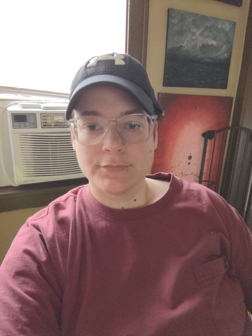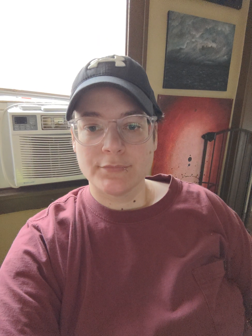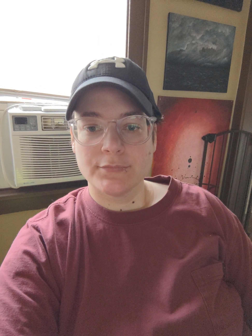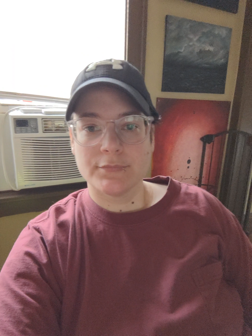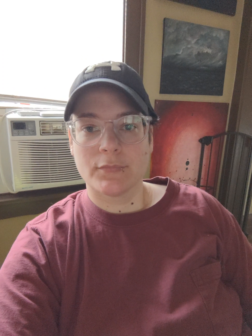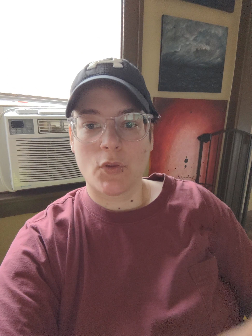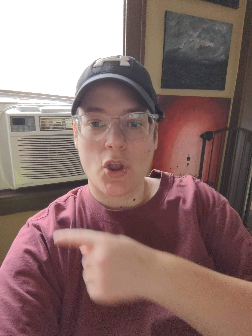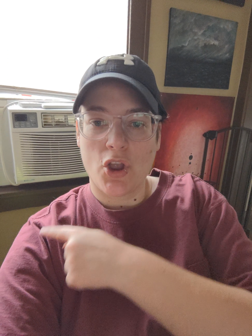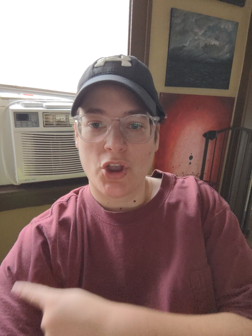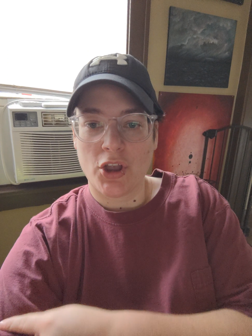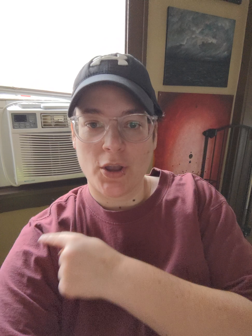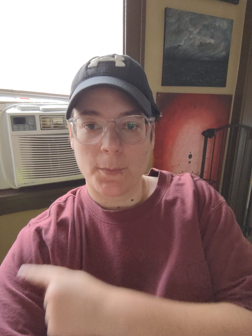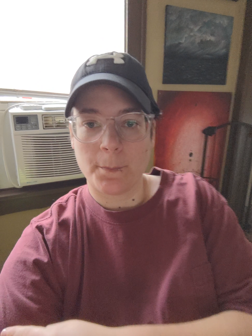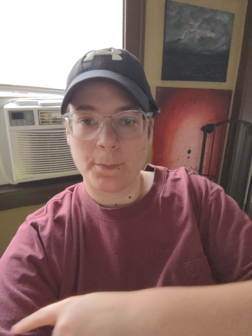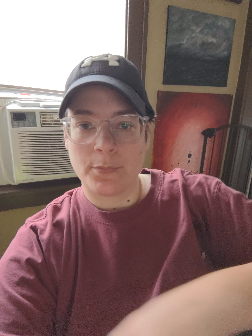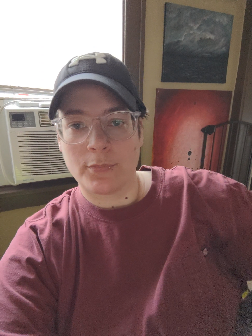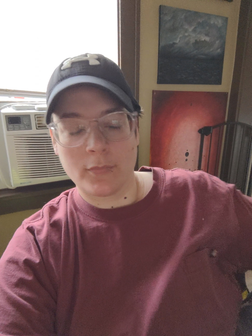arm